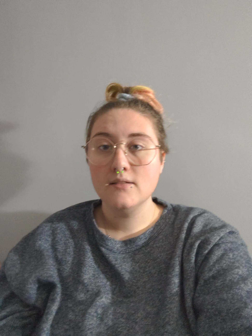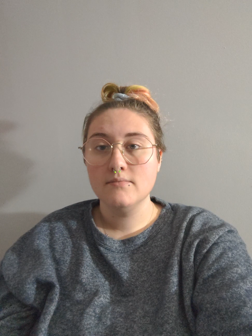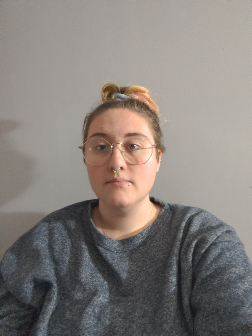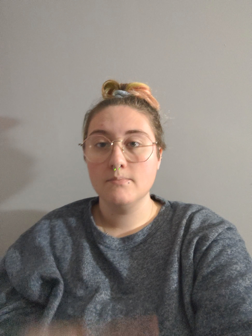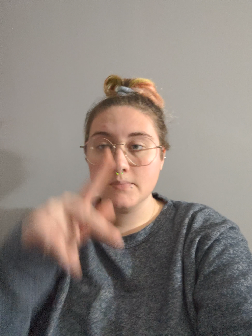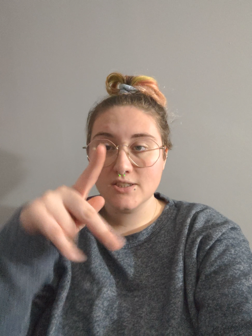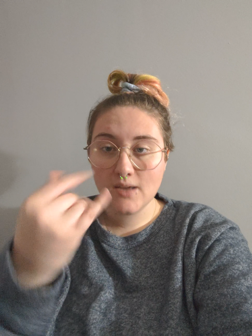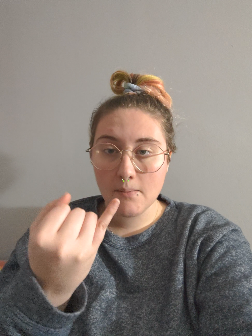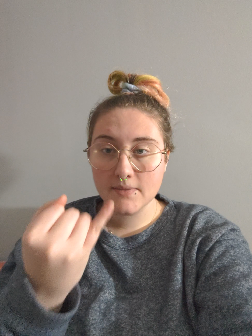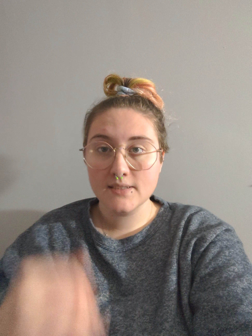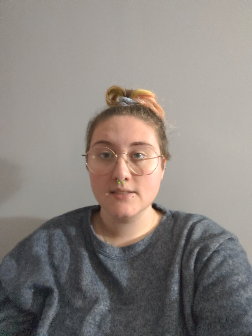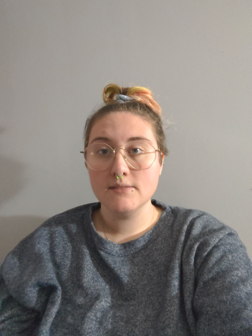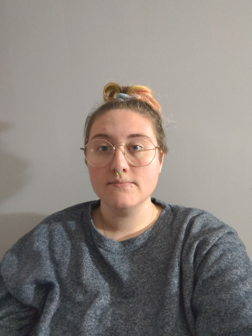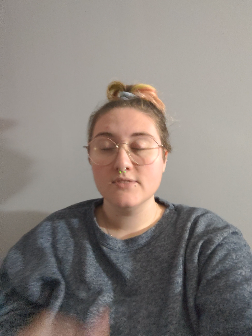pajamas